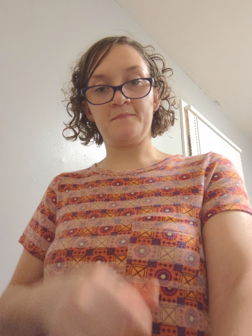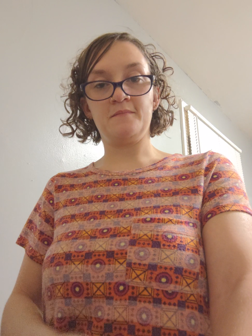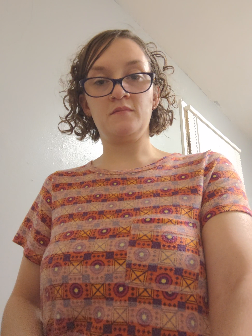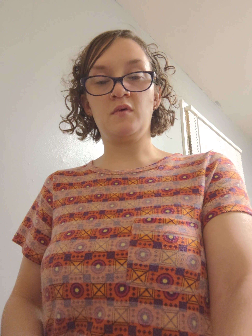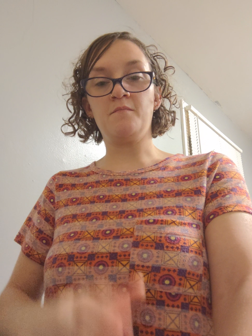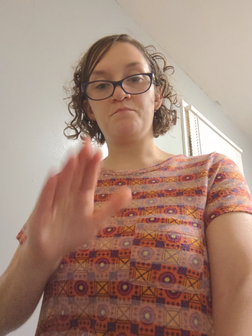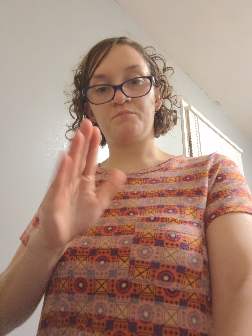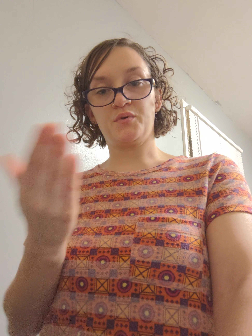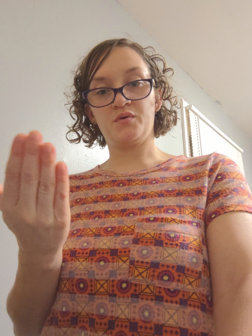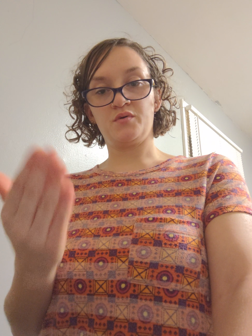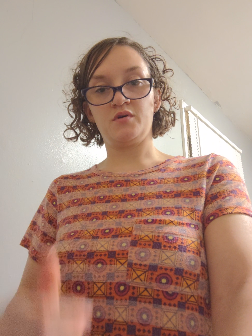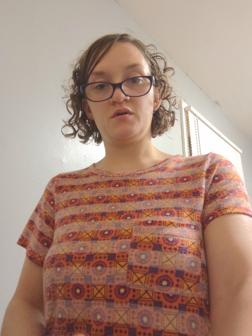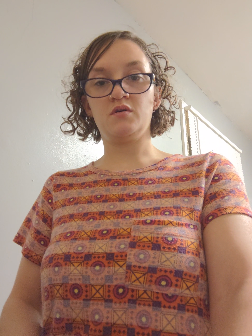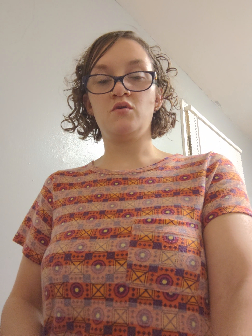book